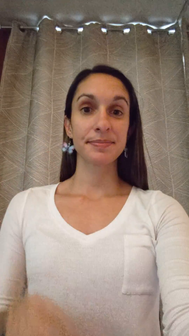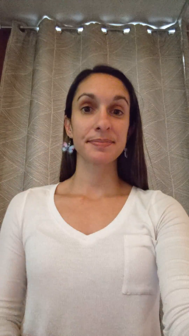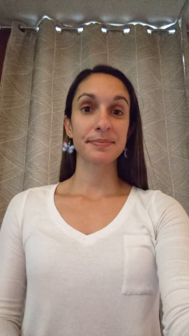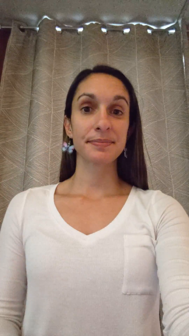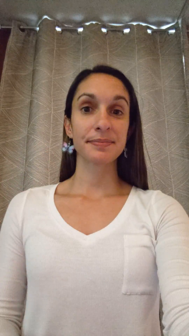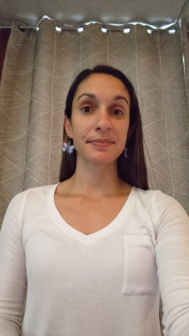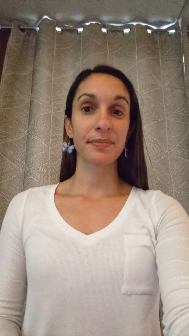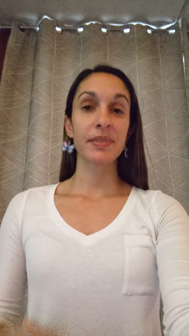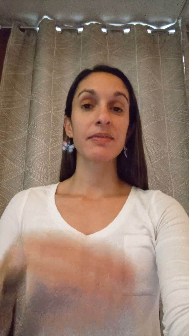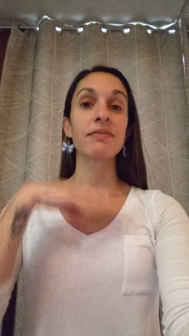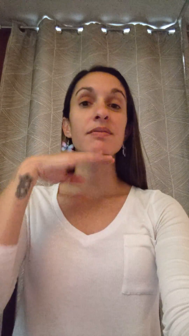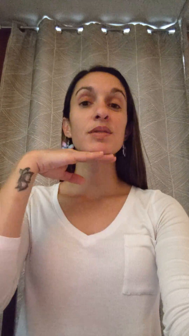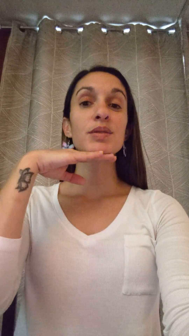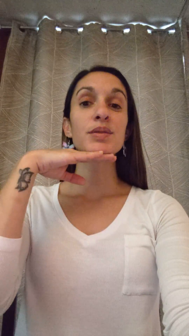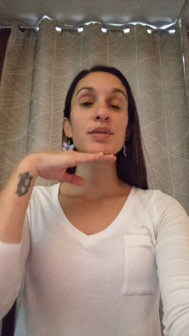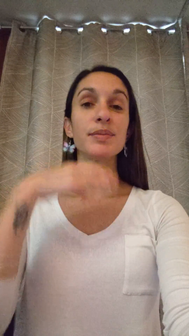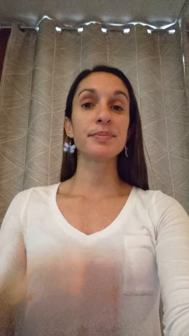full